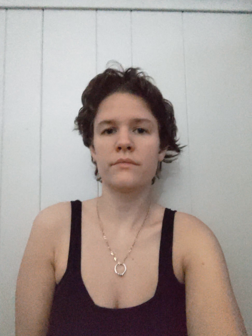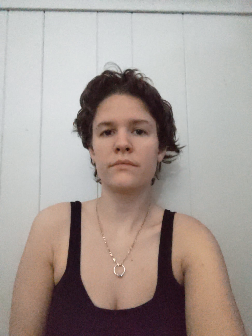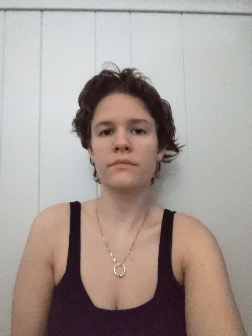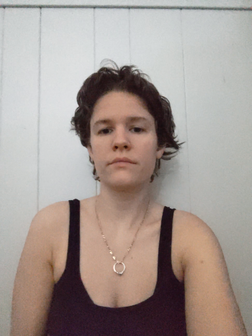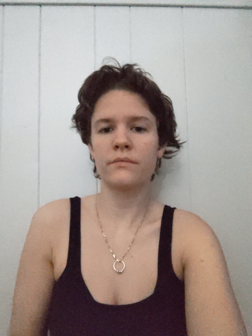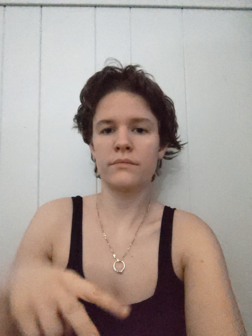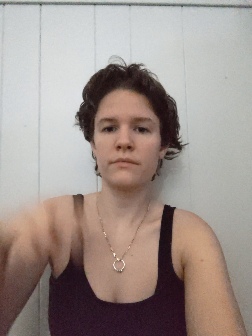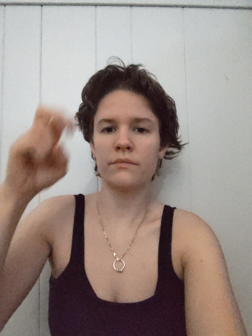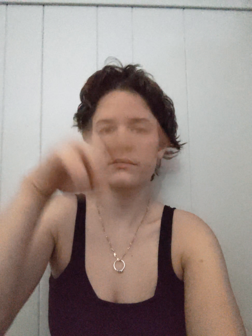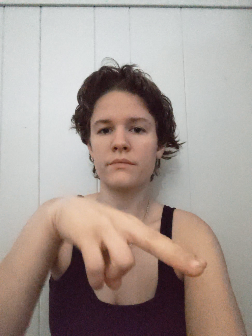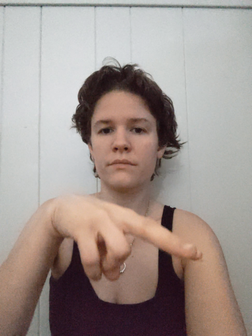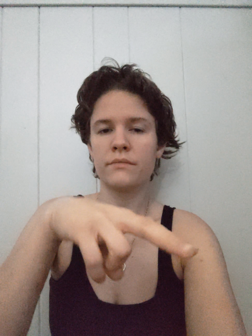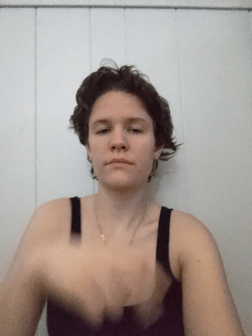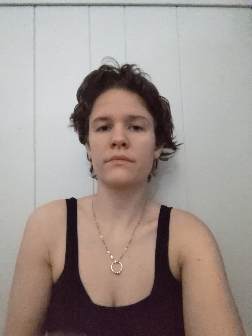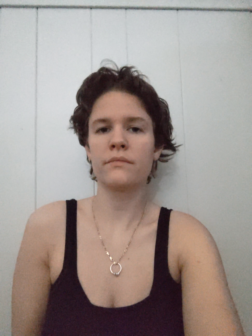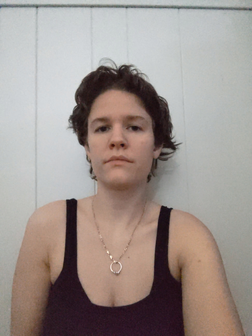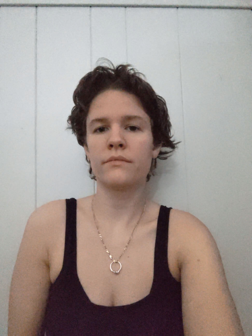jump